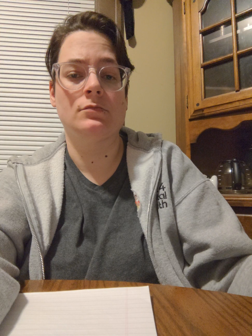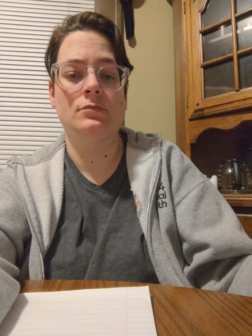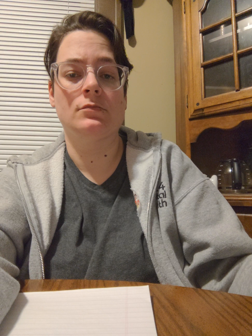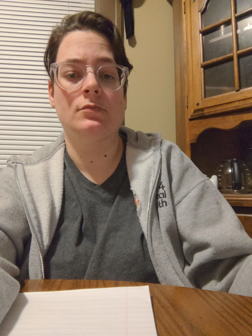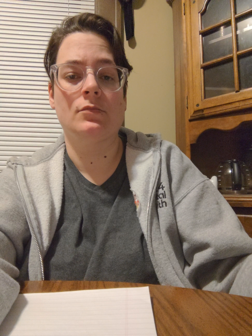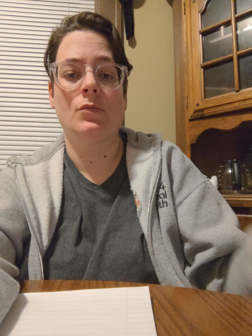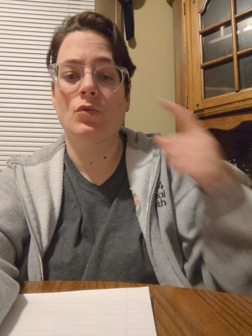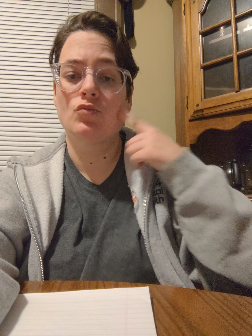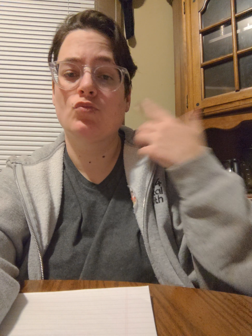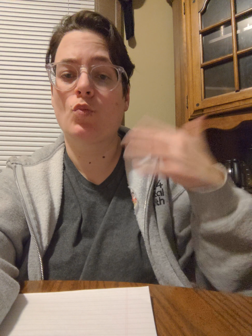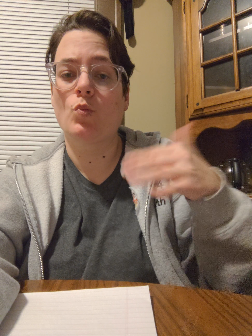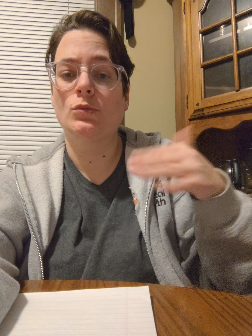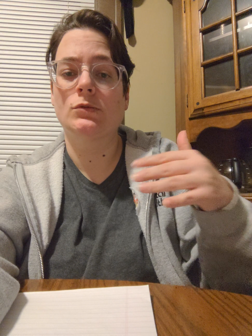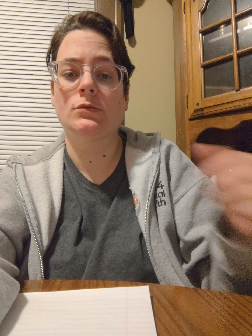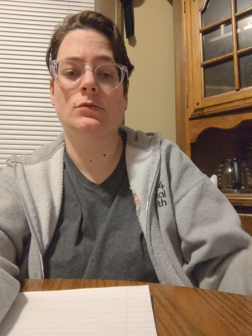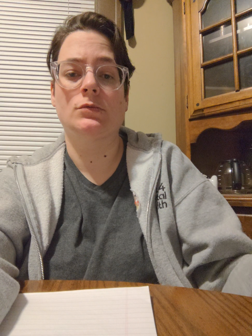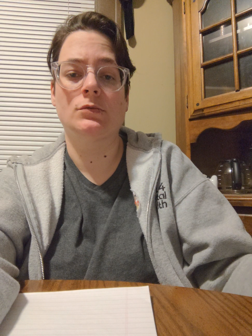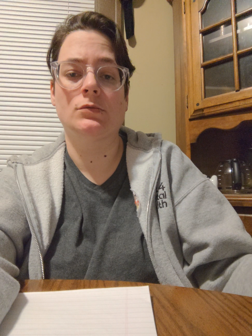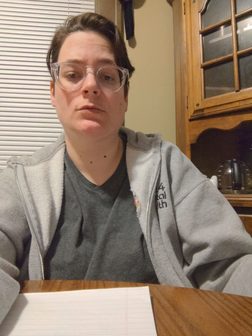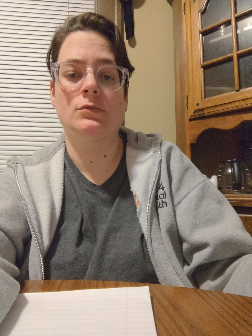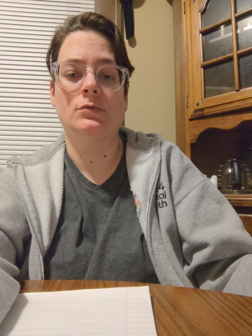noisy